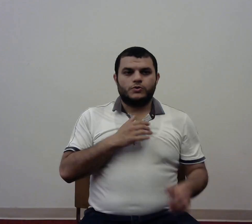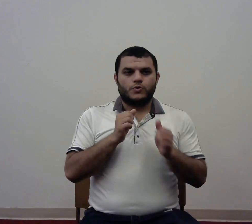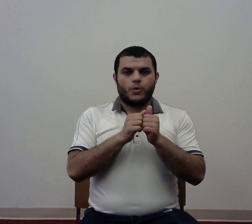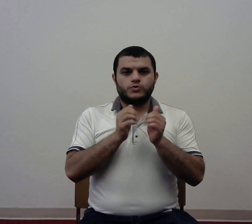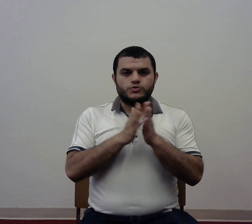qonşu